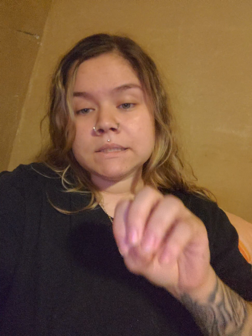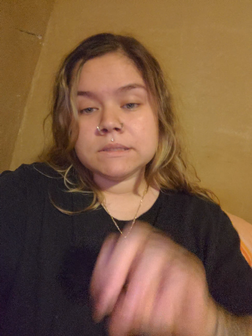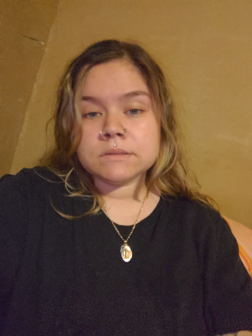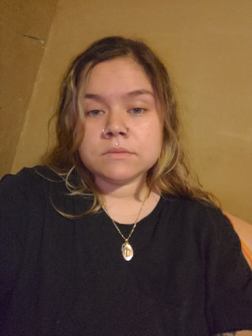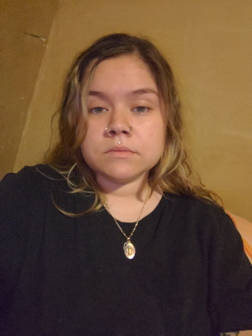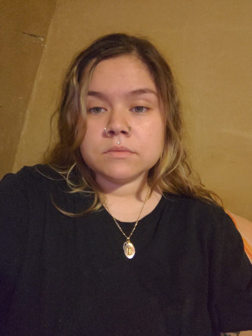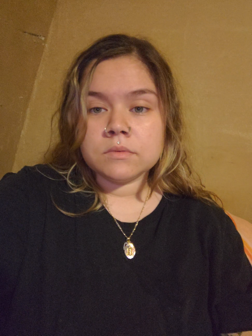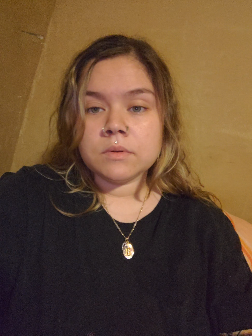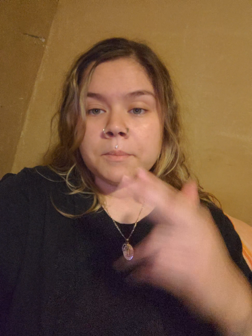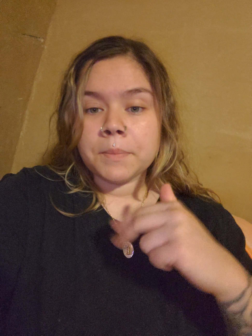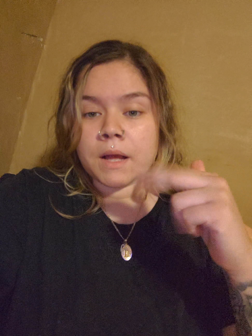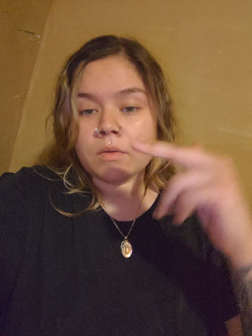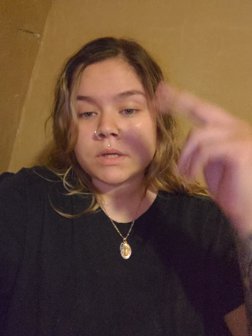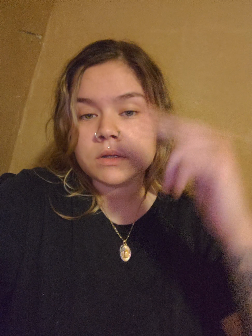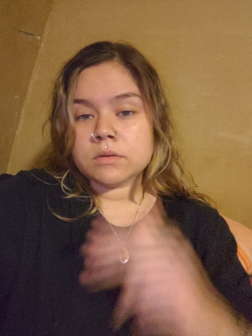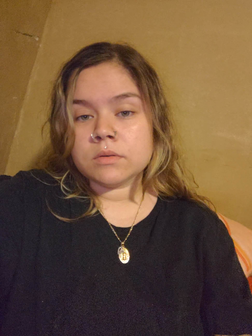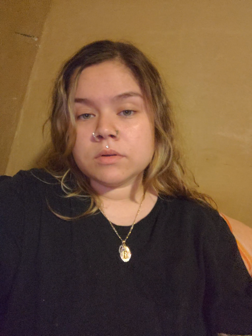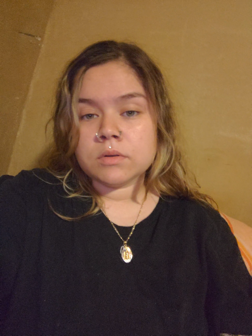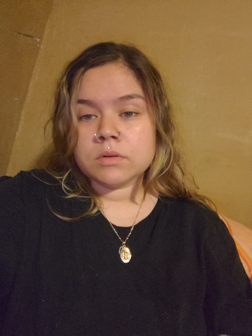build